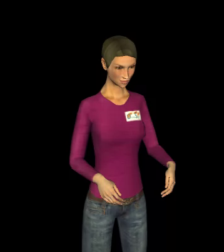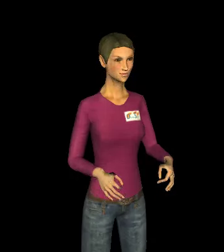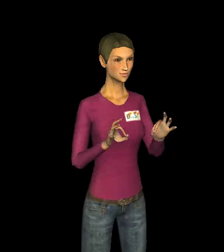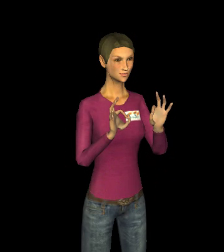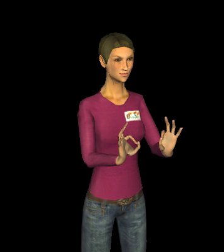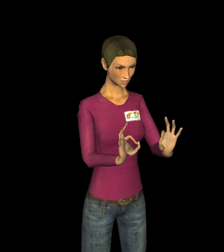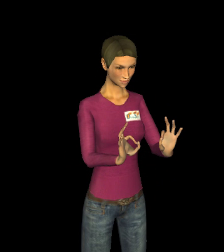فقط